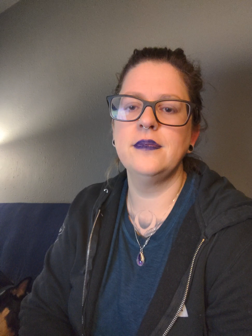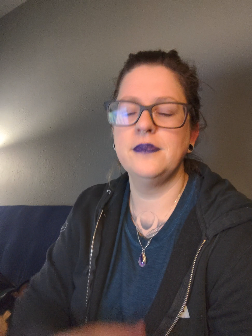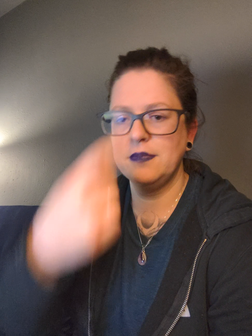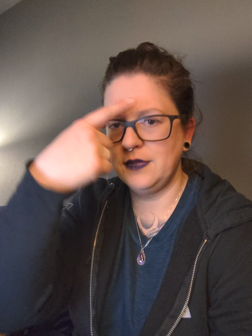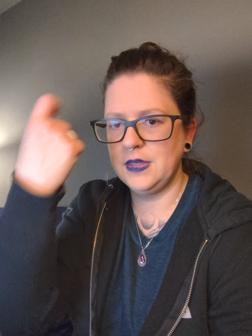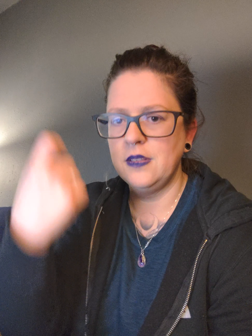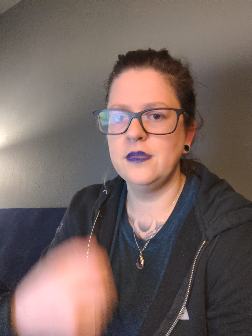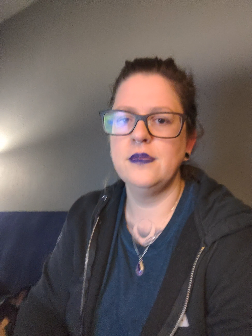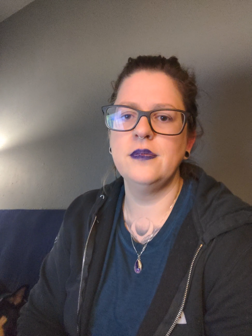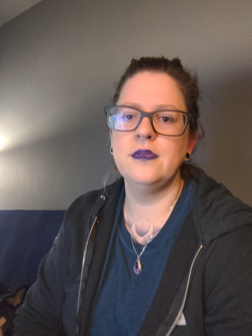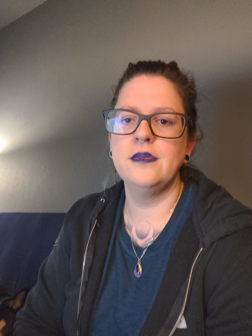because